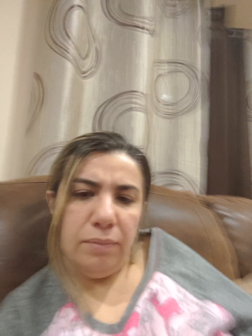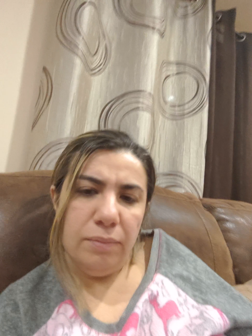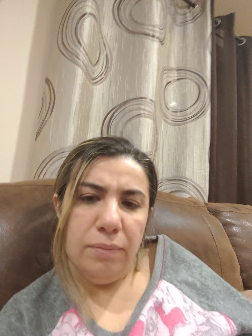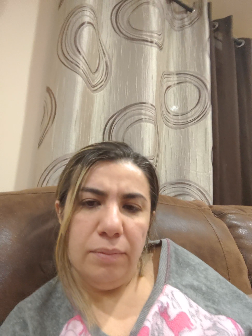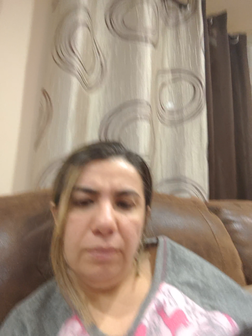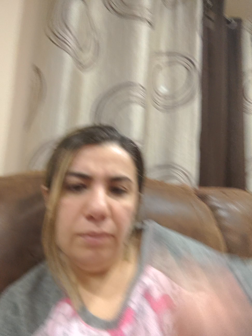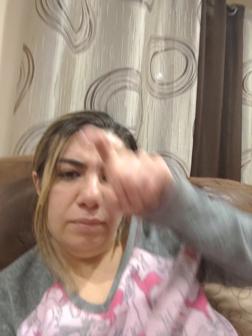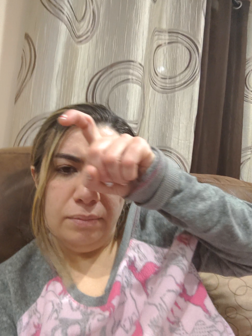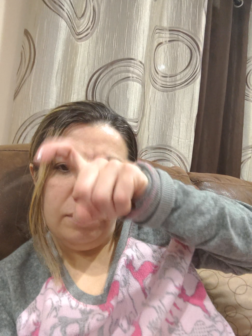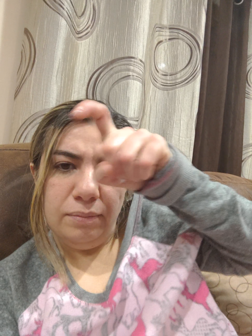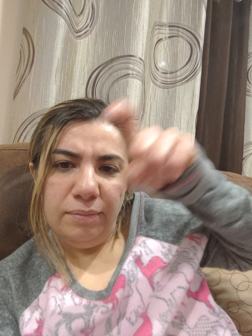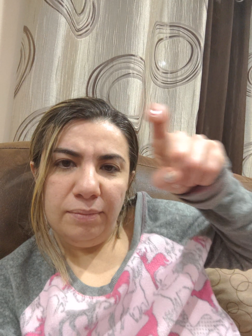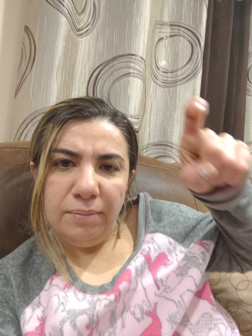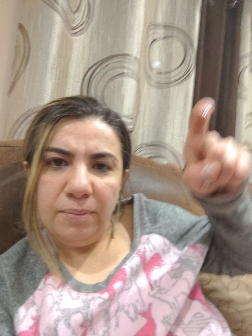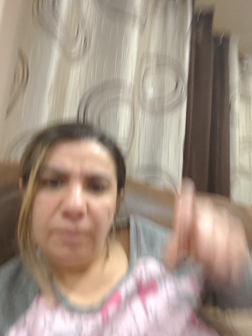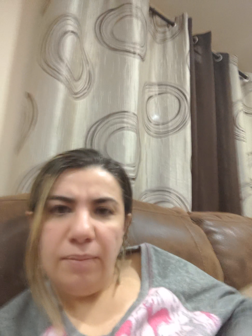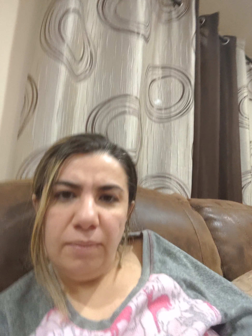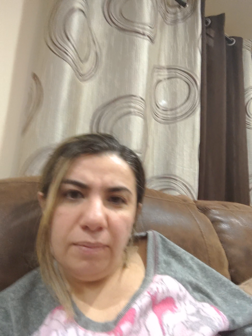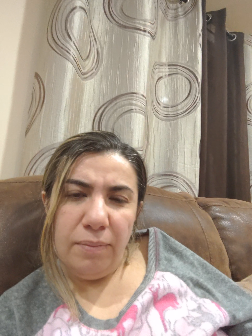closet